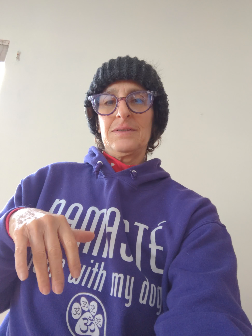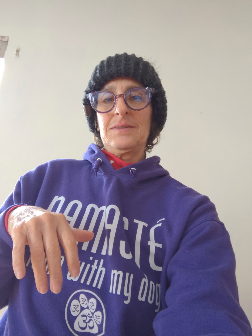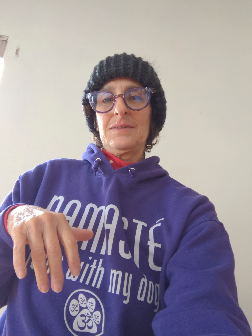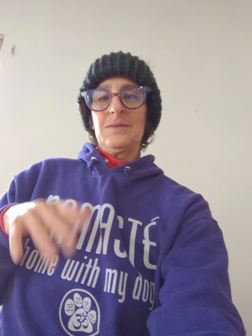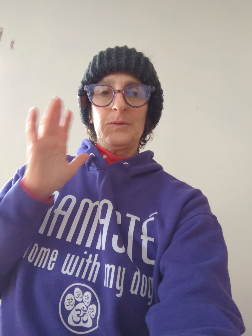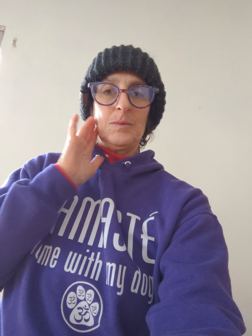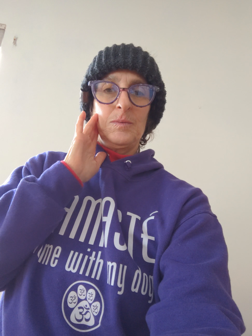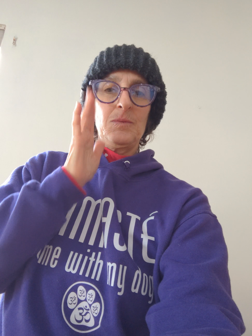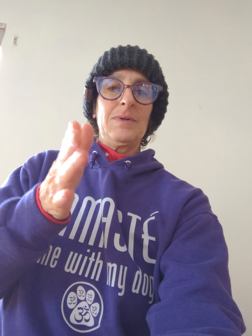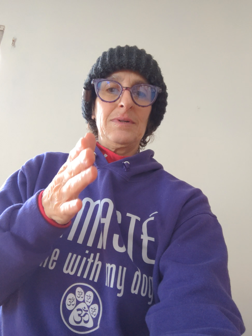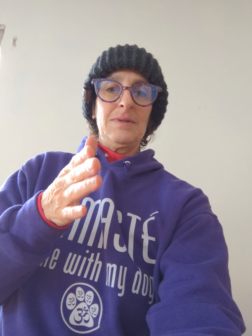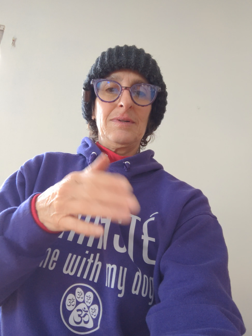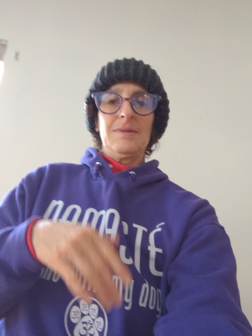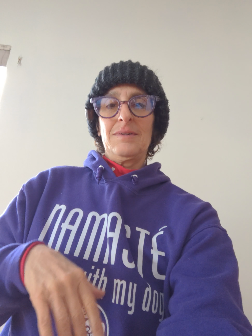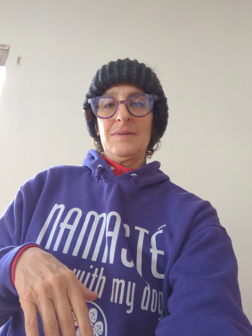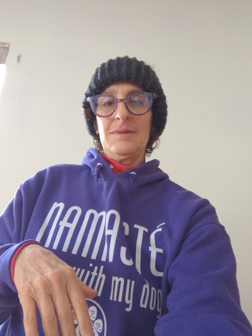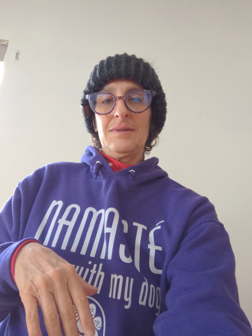will